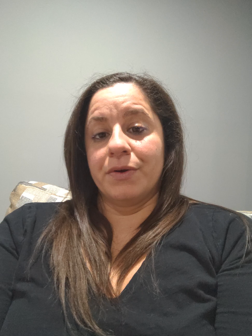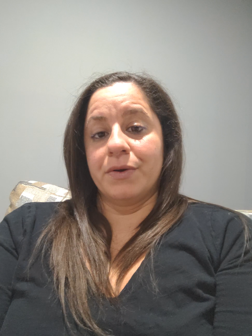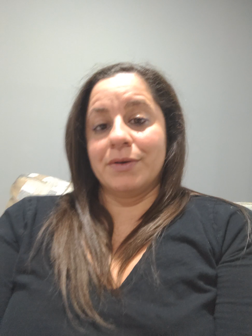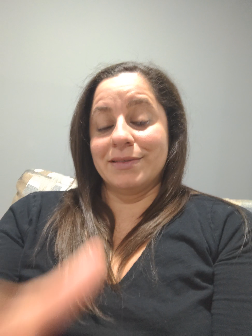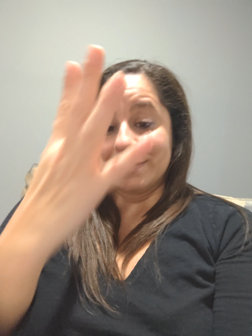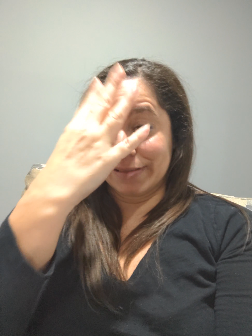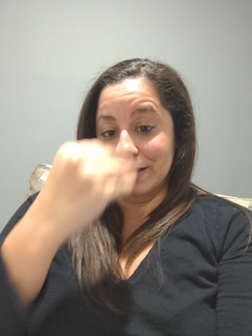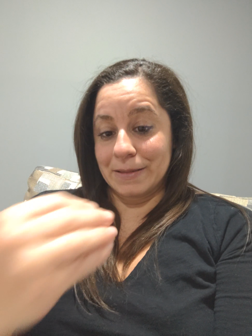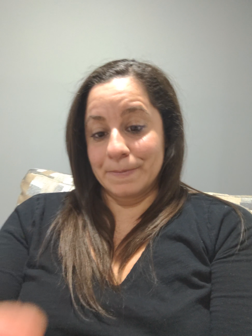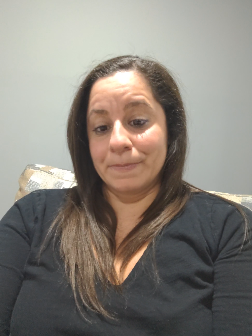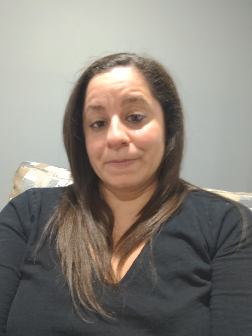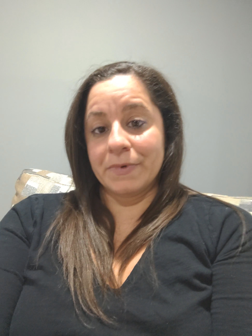sleep